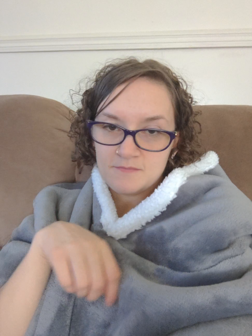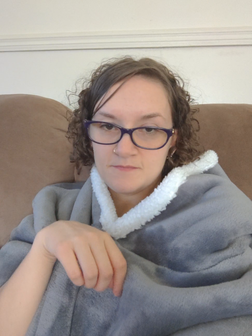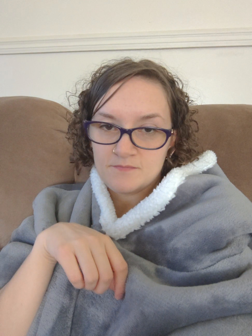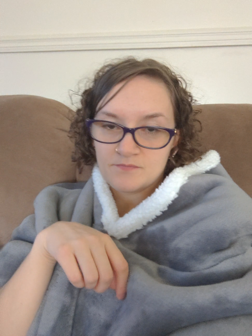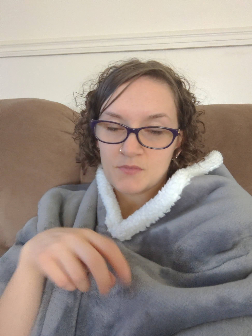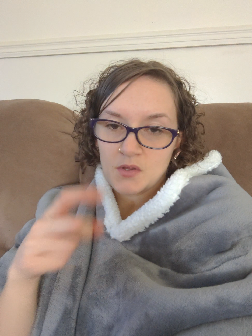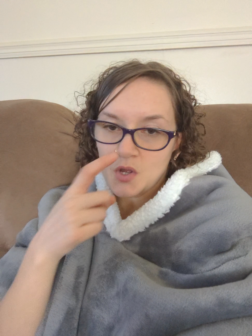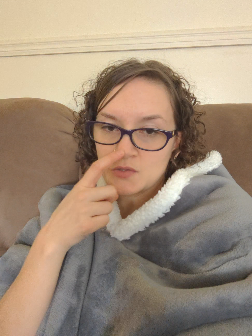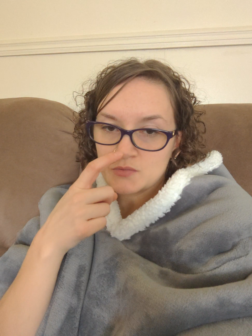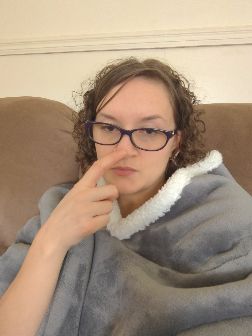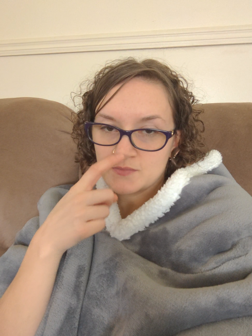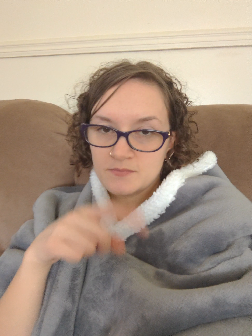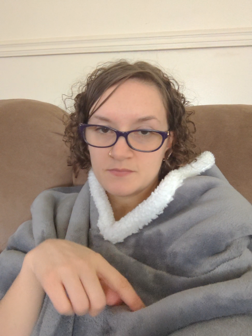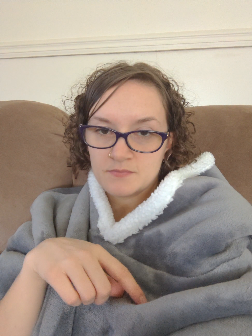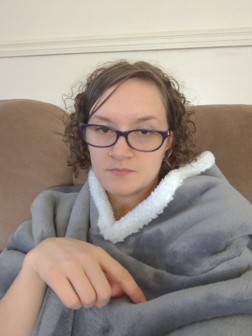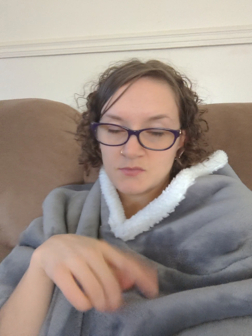nose